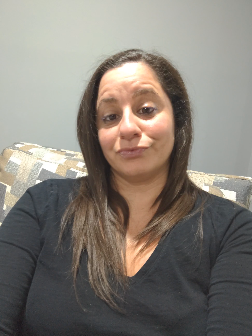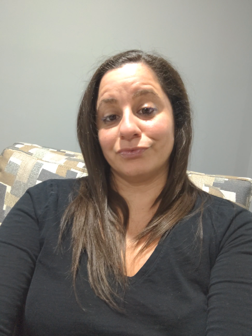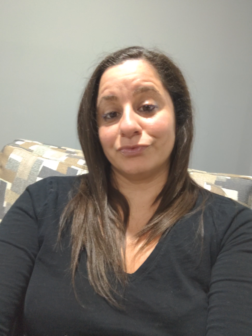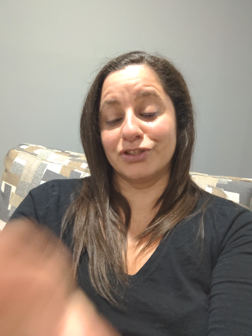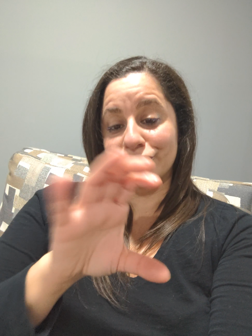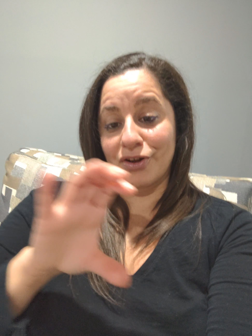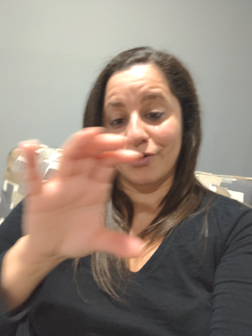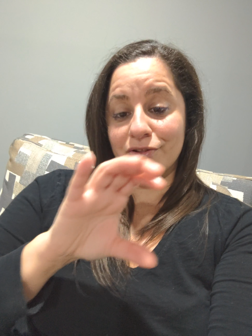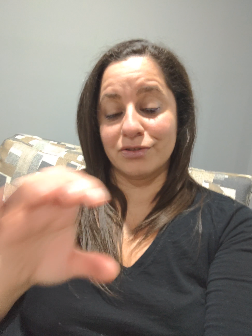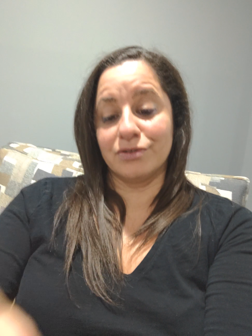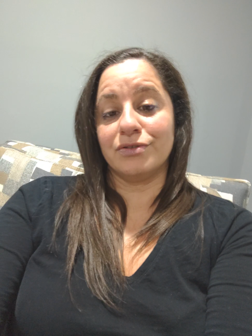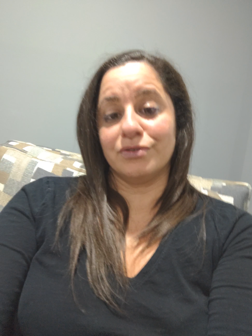chocolate